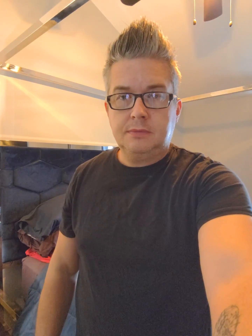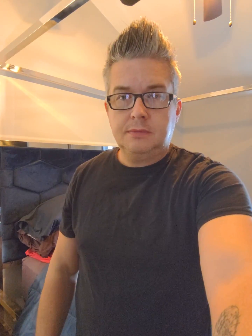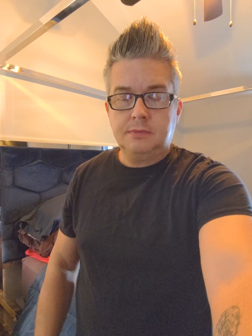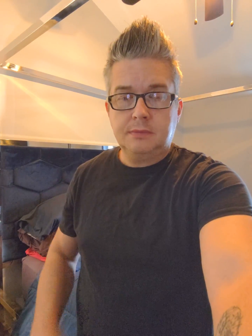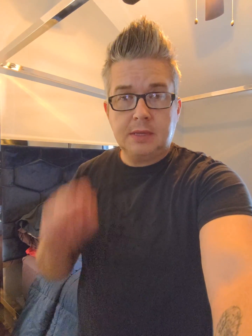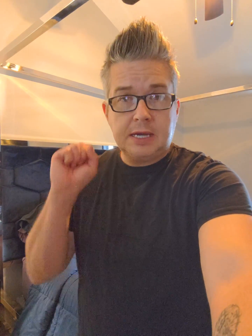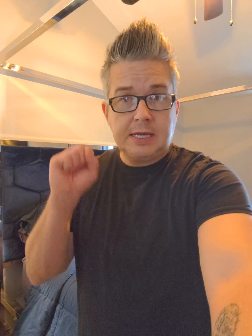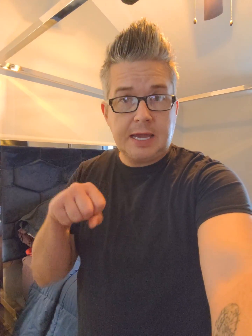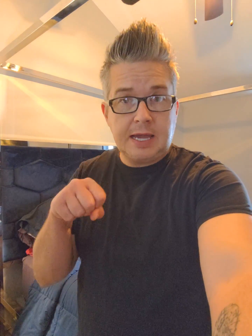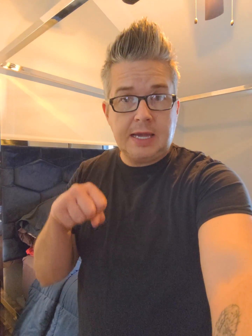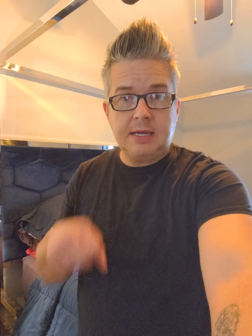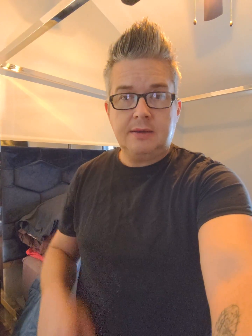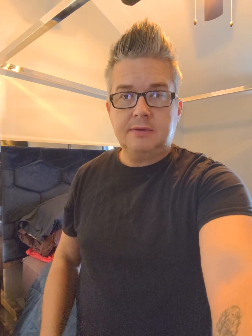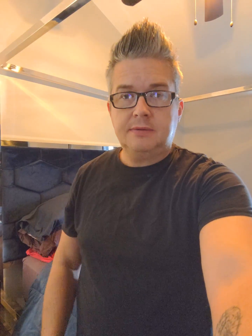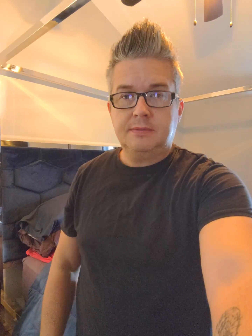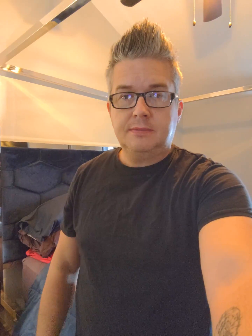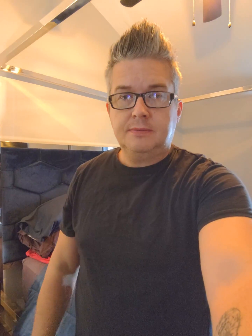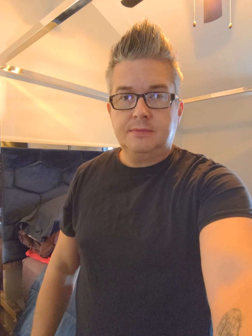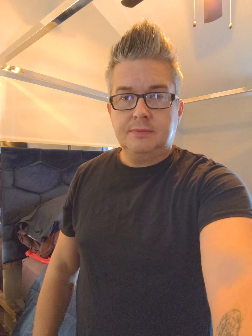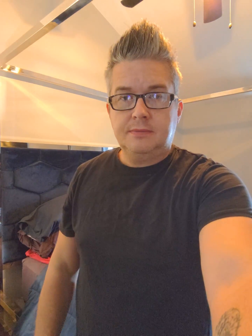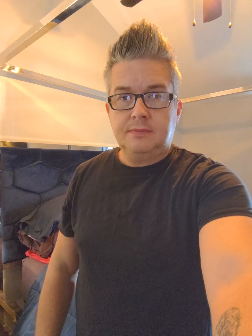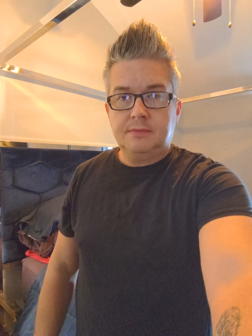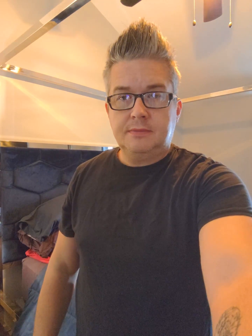could